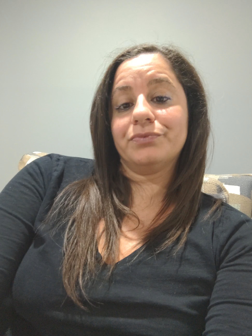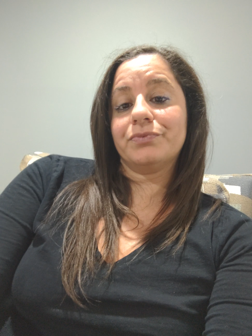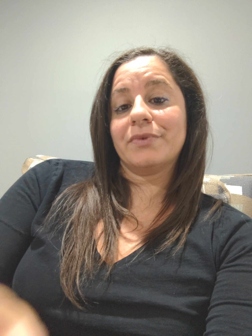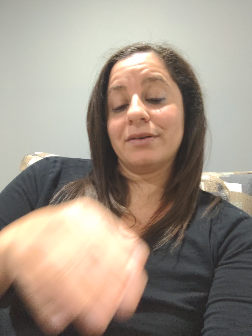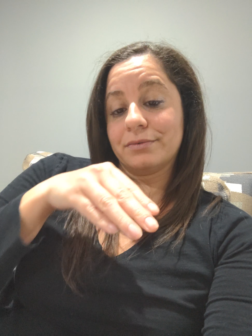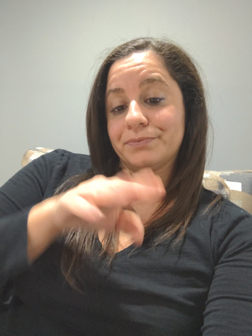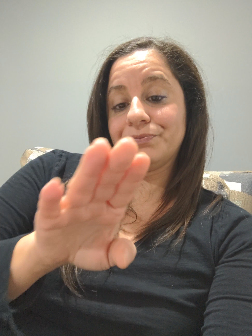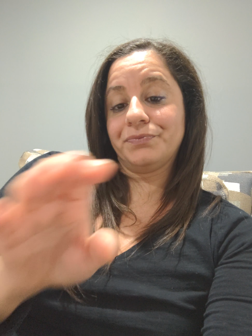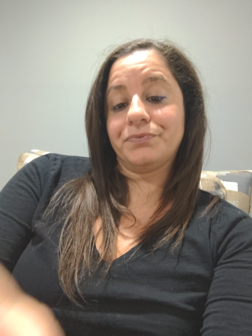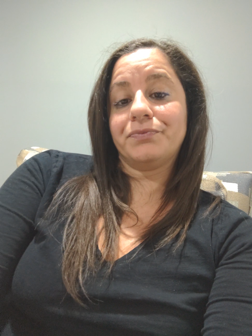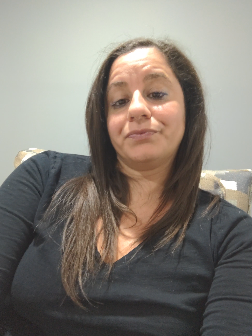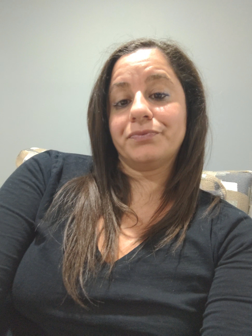into